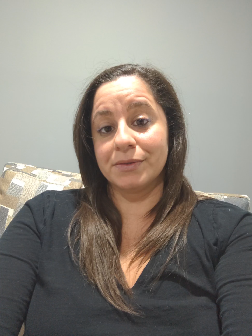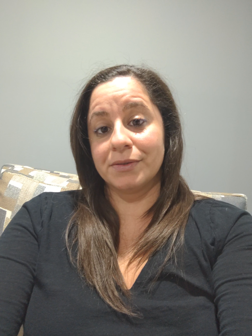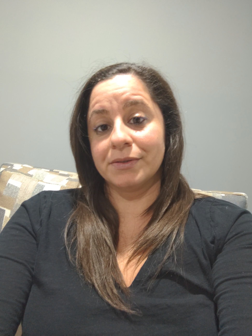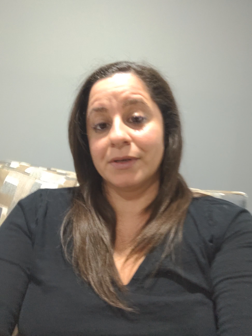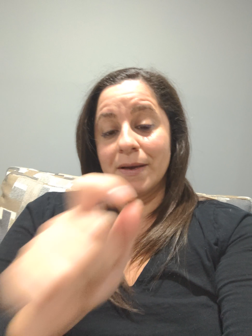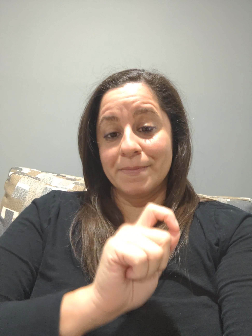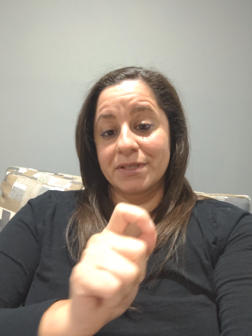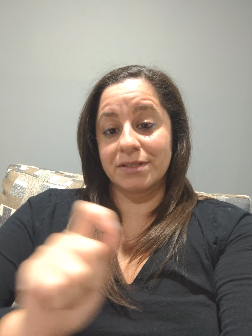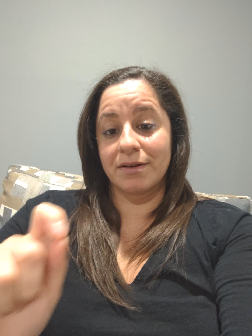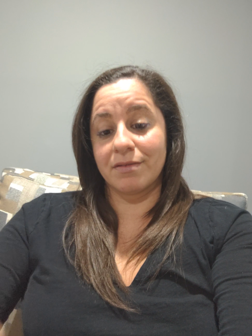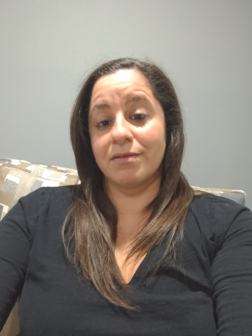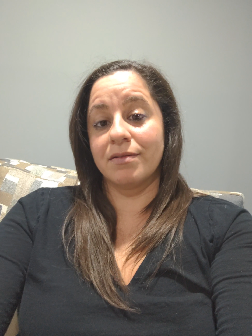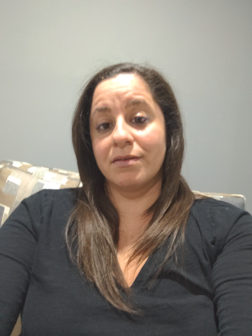pencil